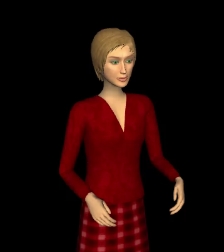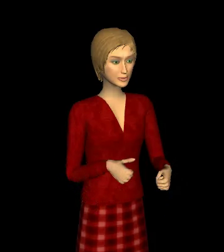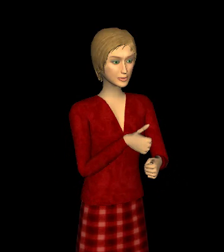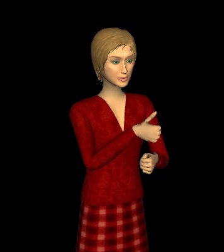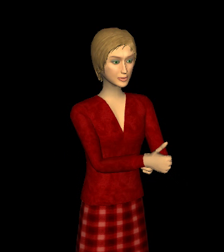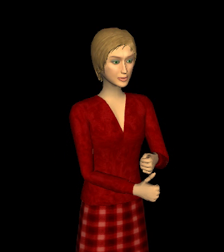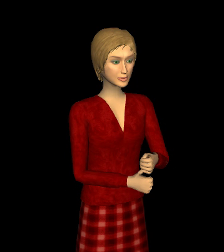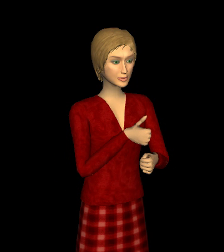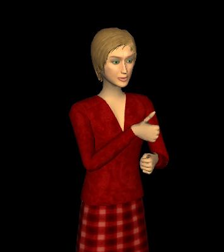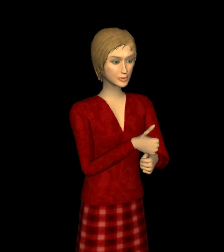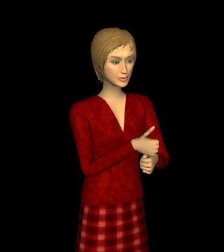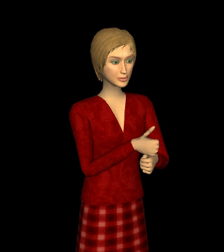يعني